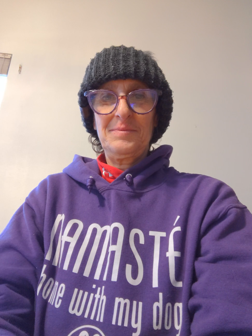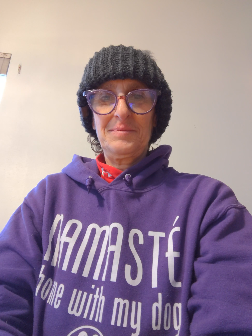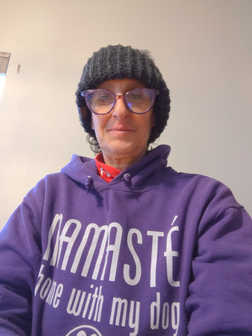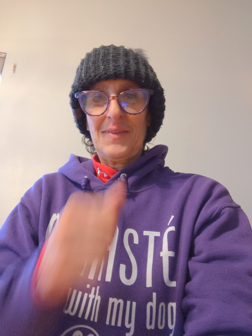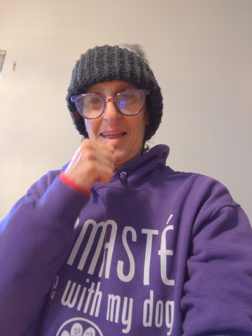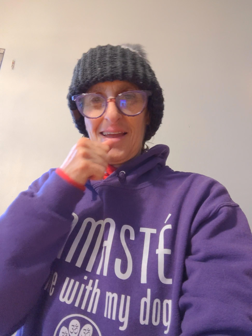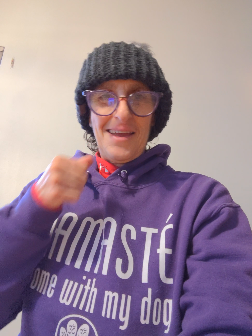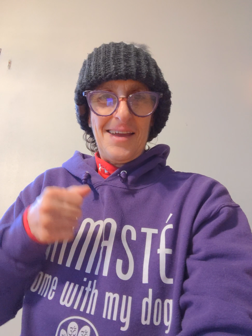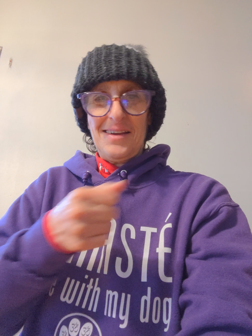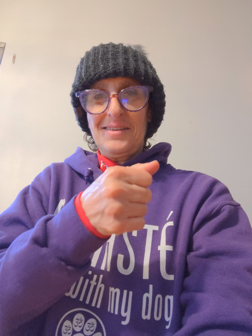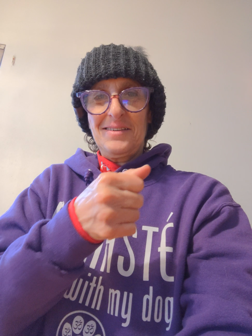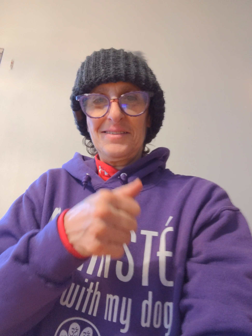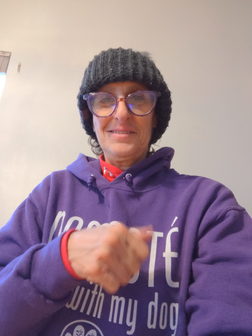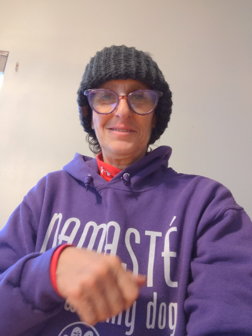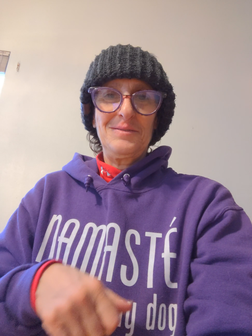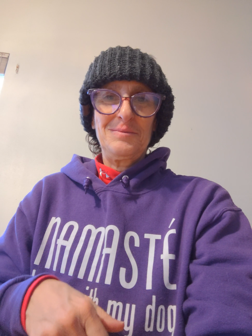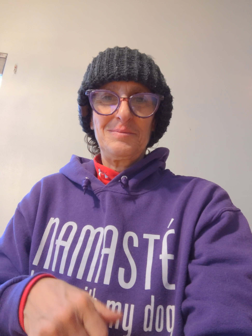hide